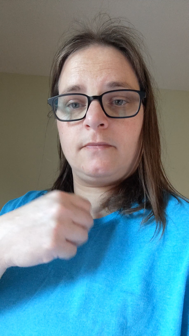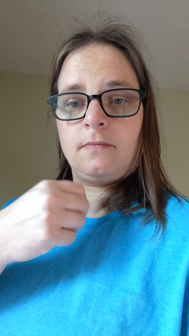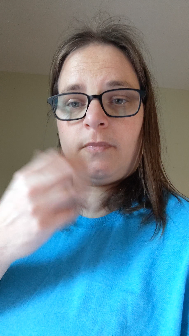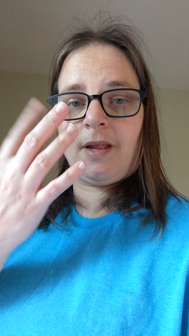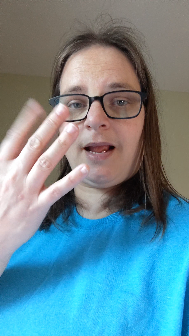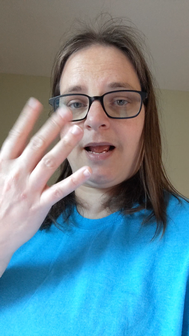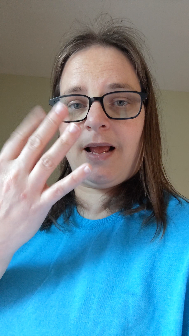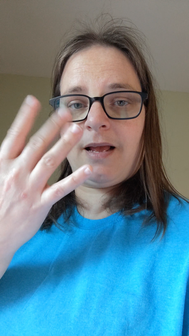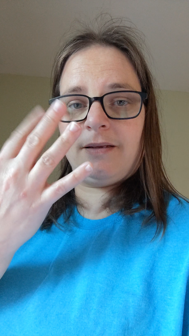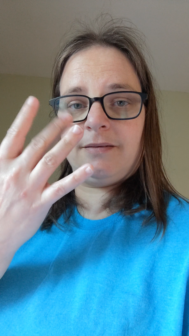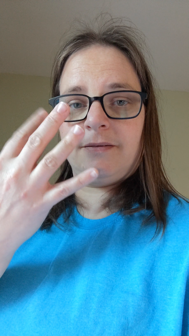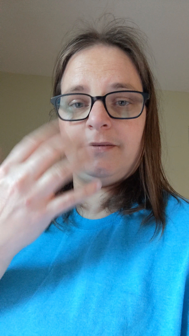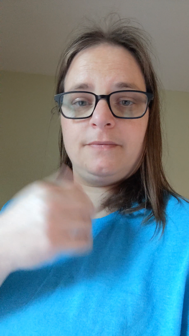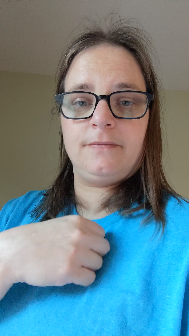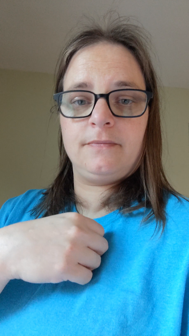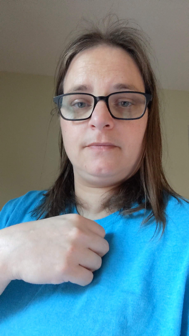hand